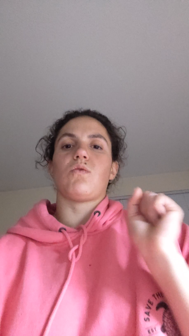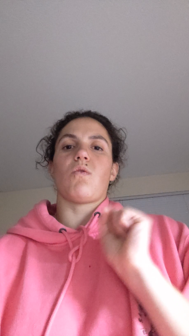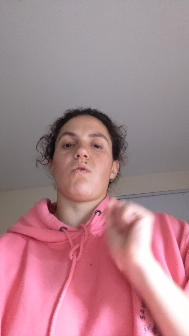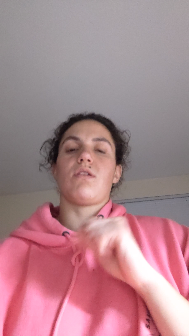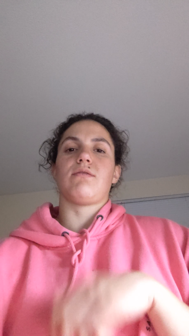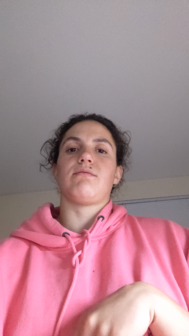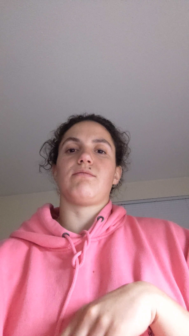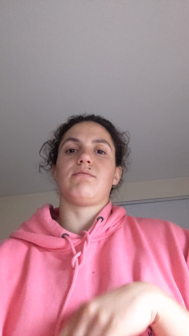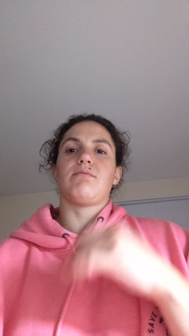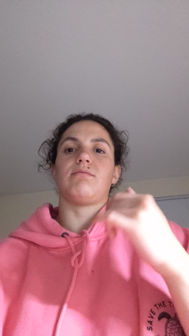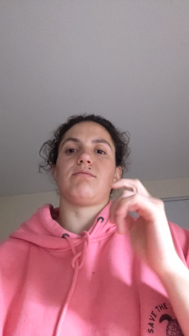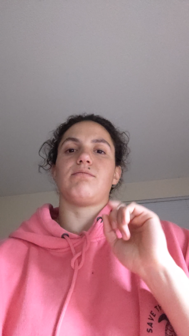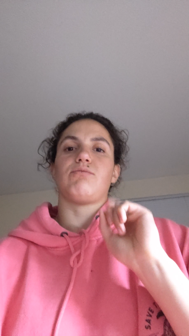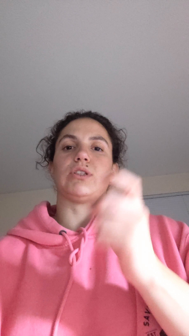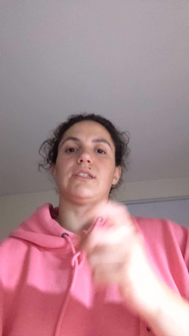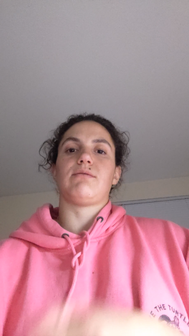present